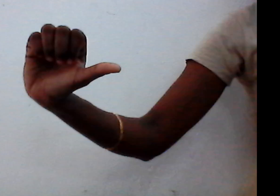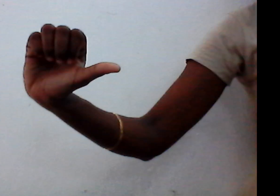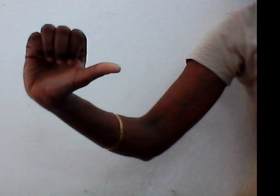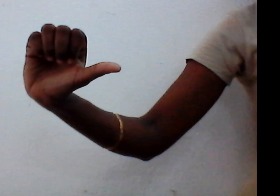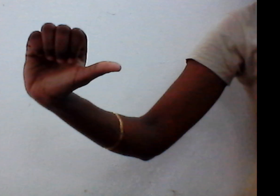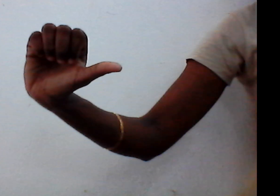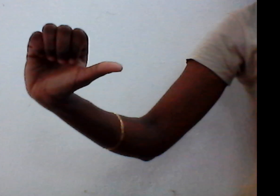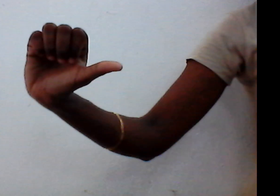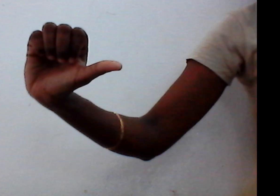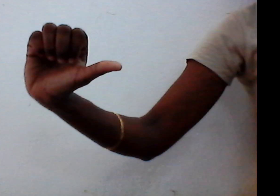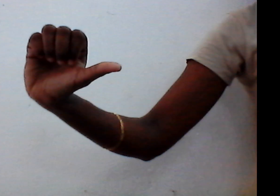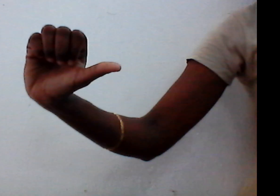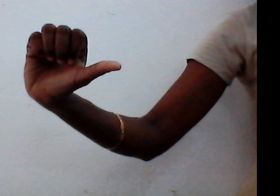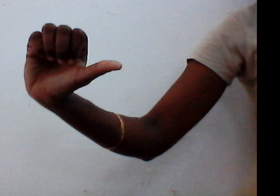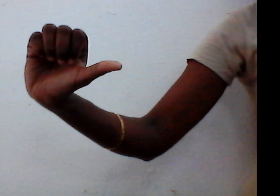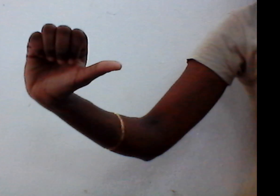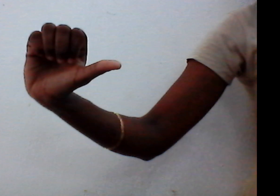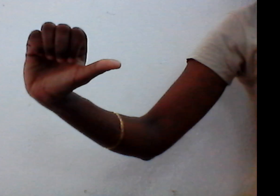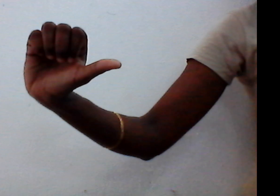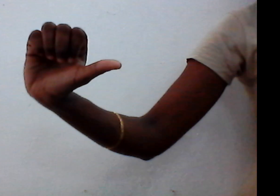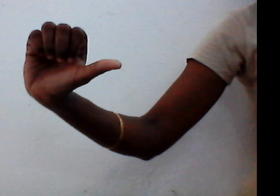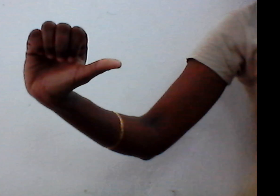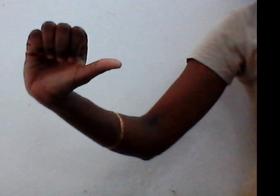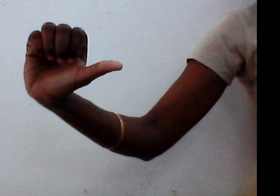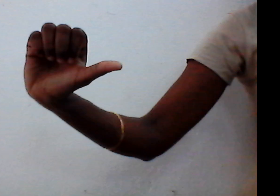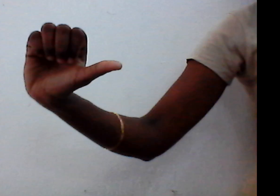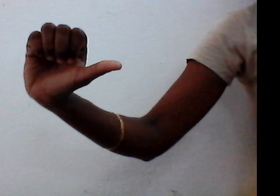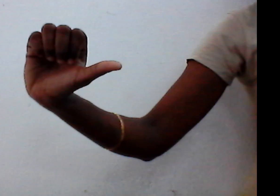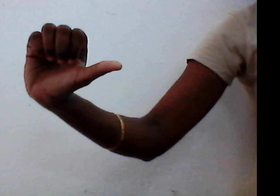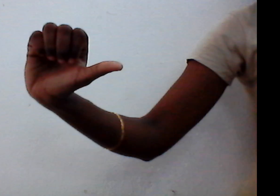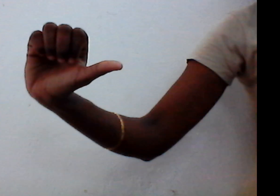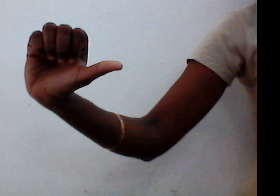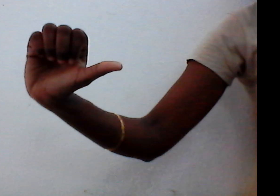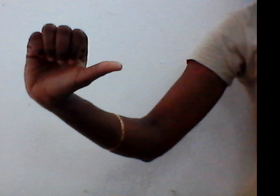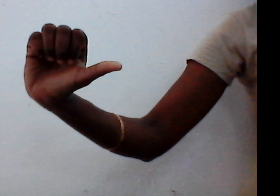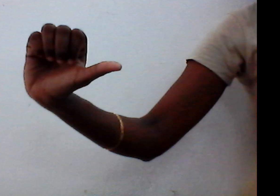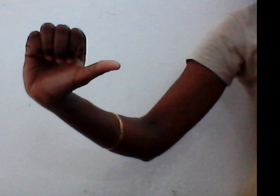എ